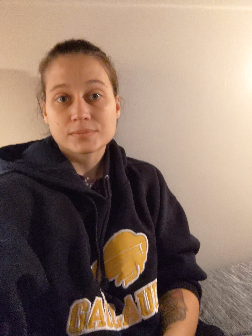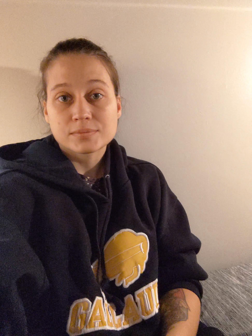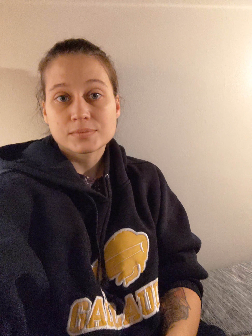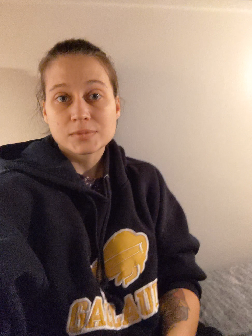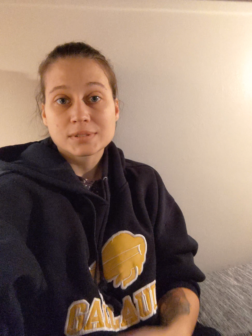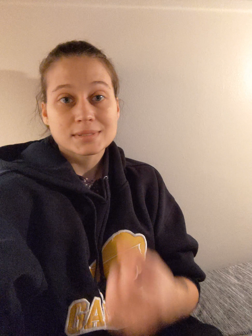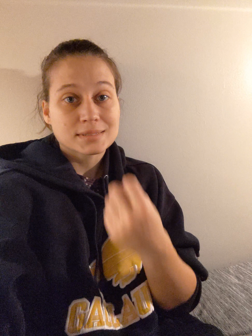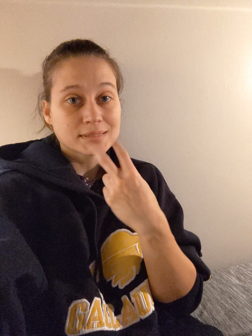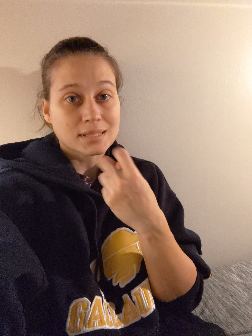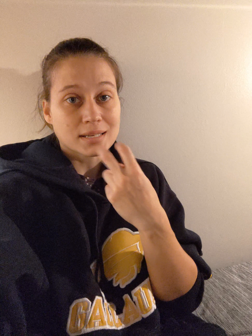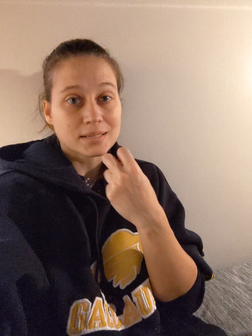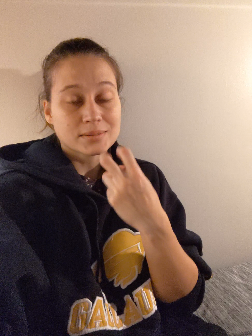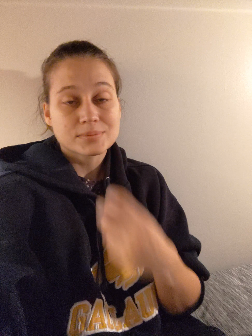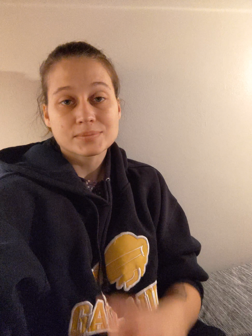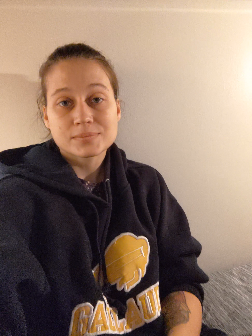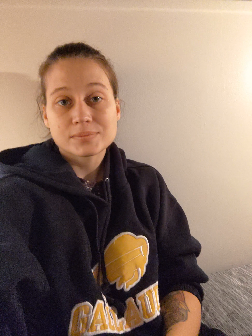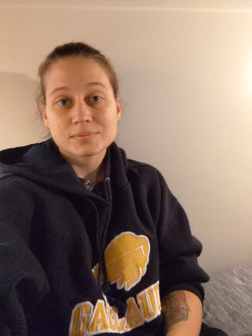snack